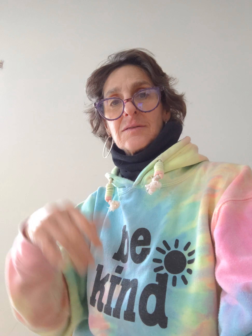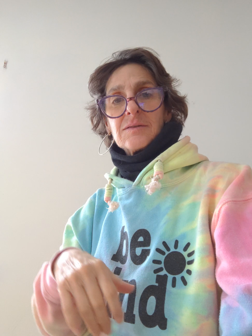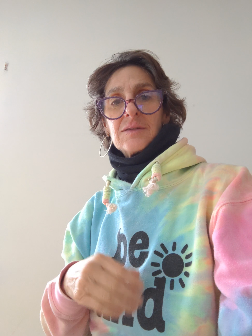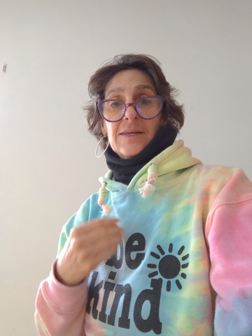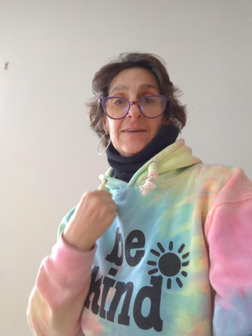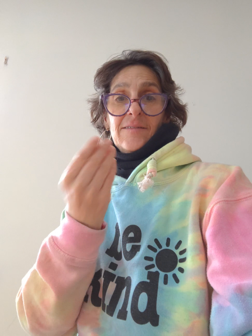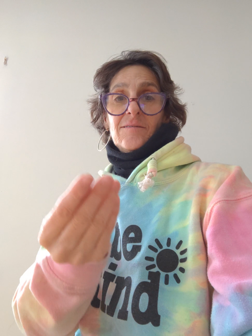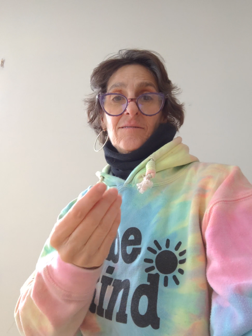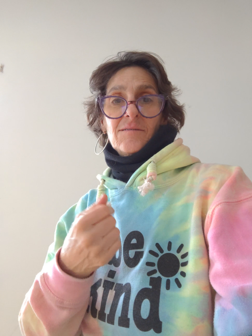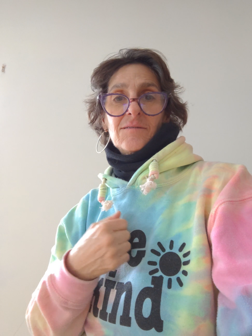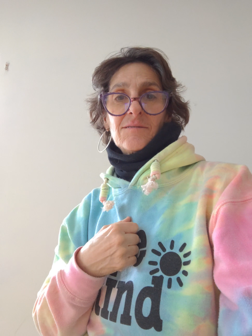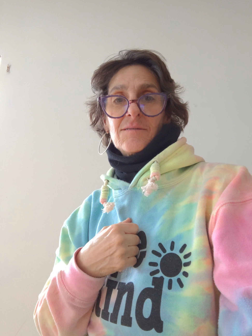give